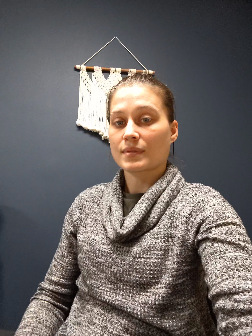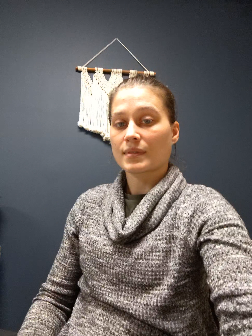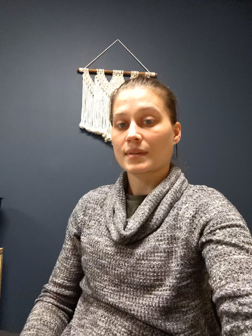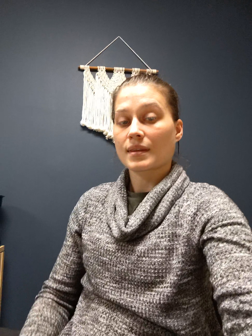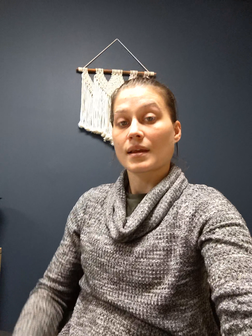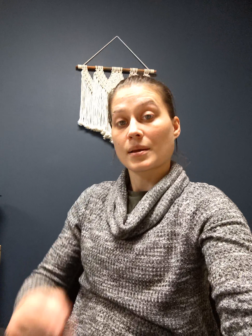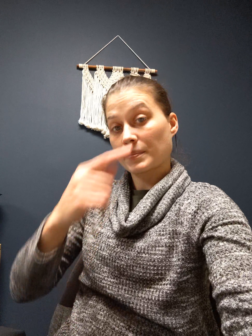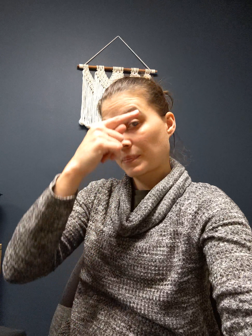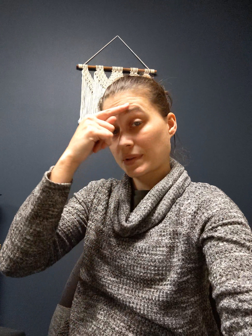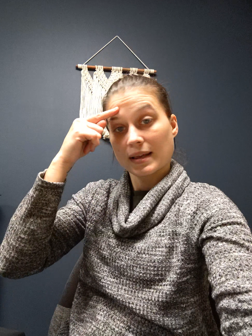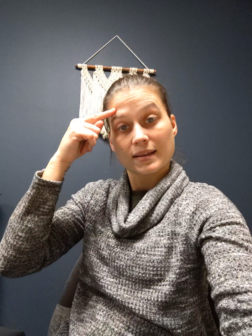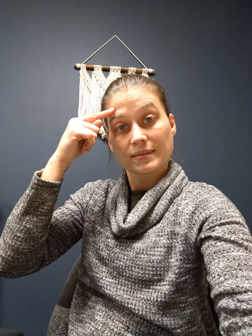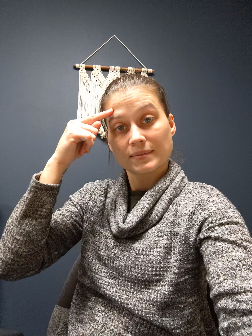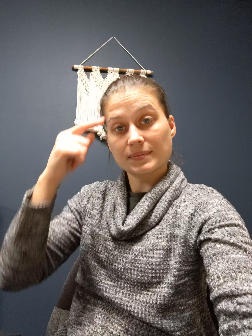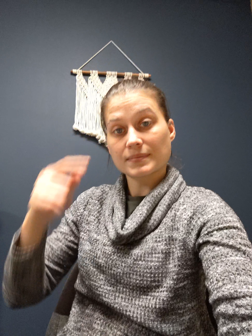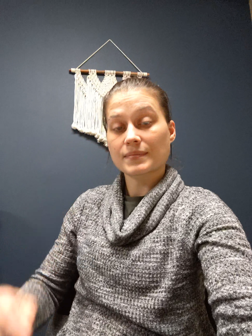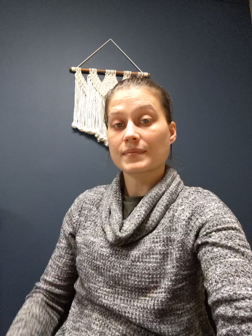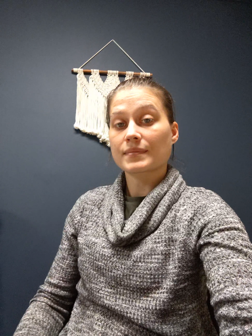black